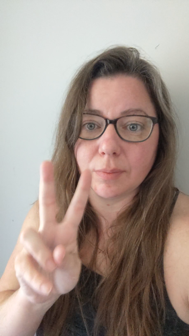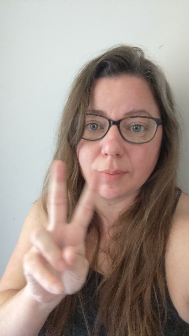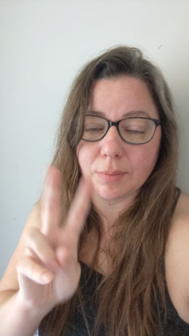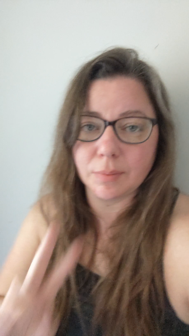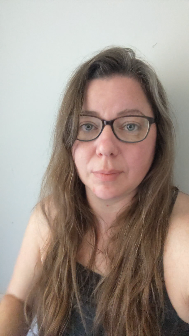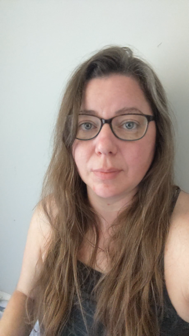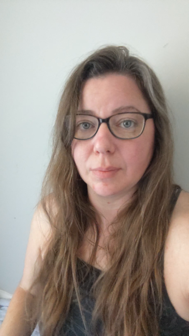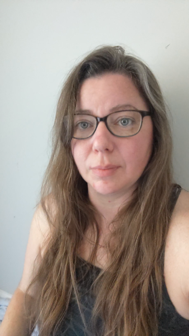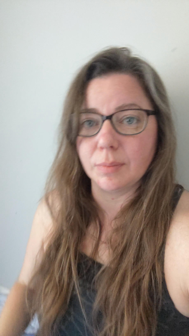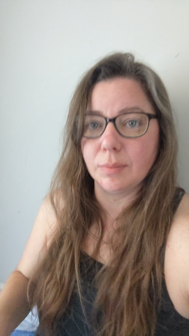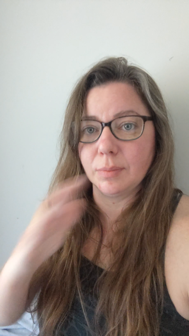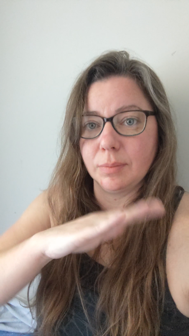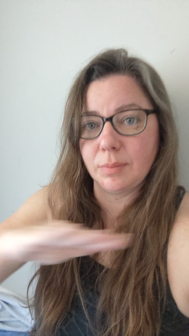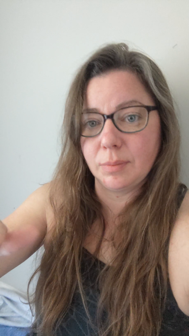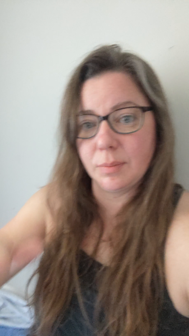nice